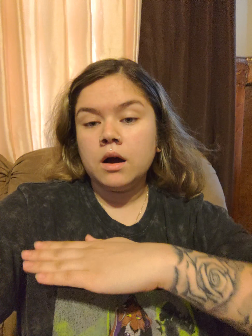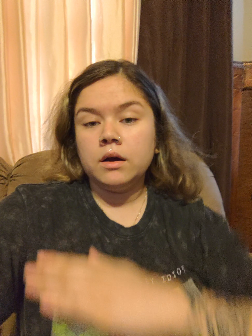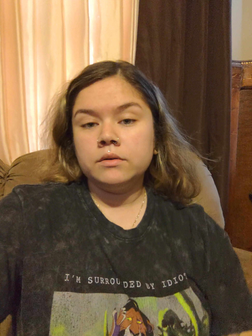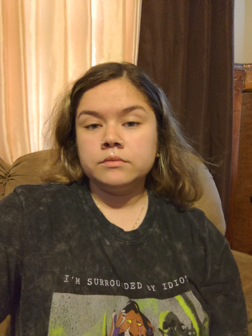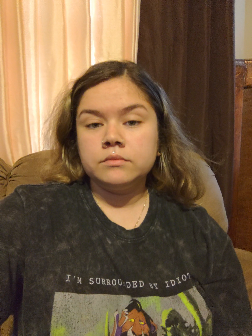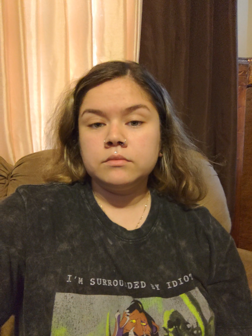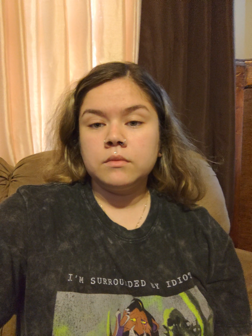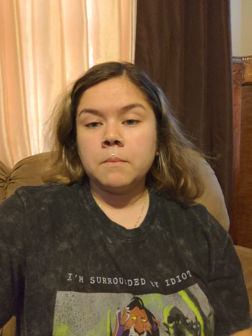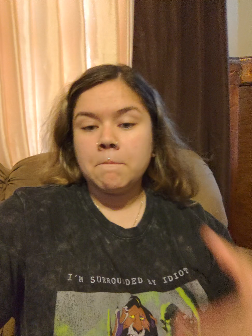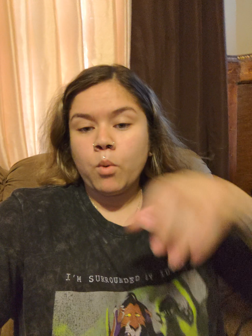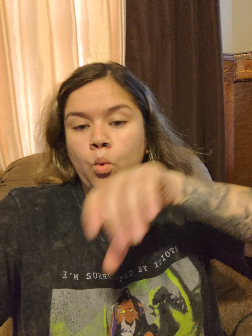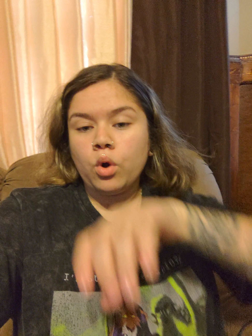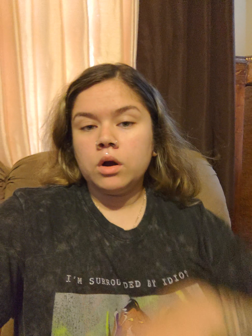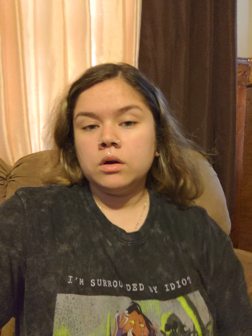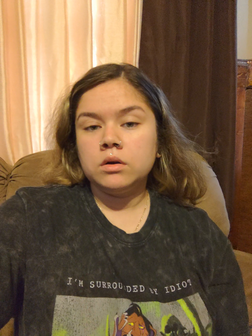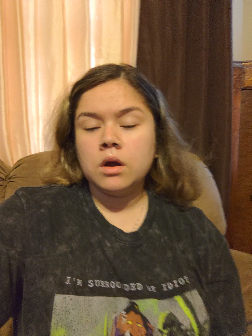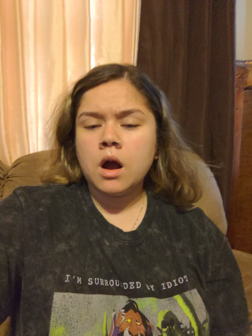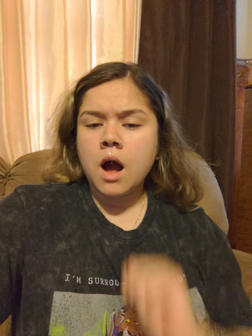pour